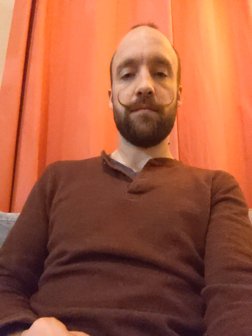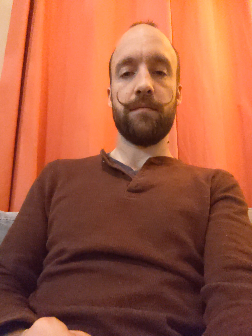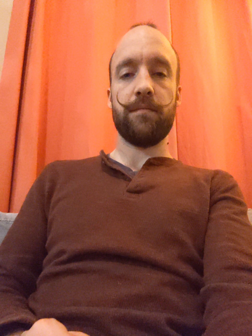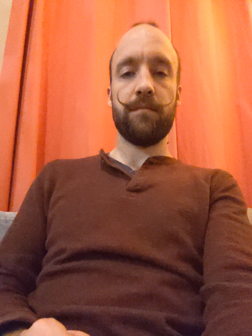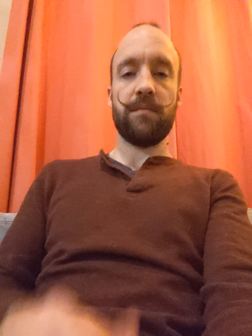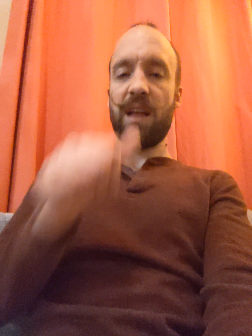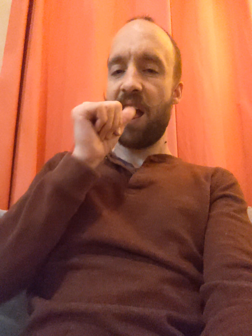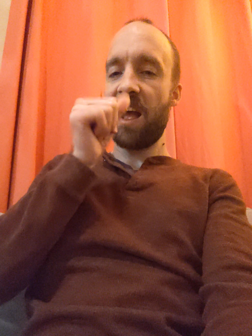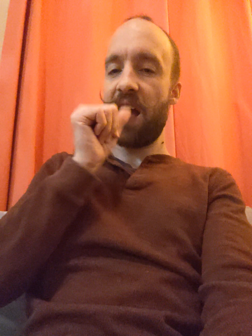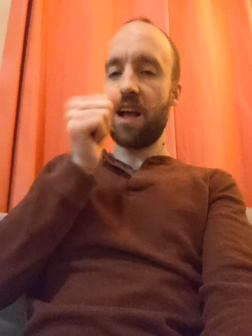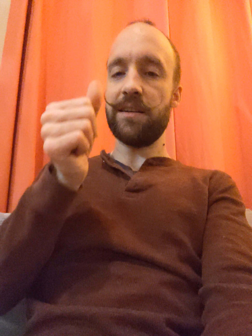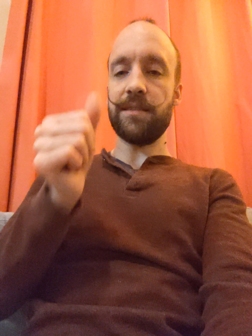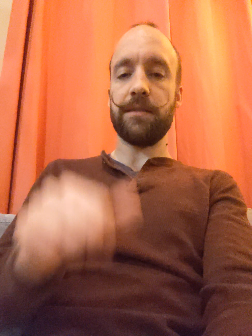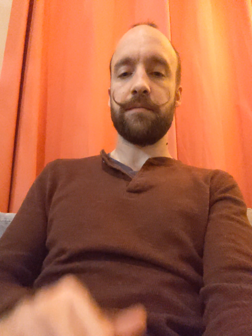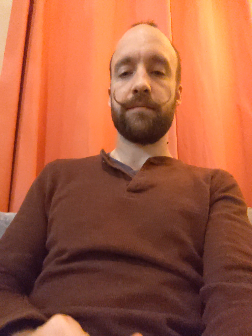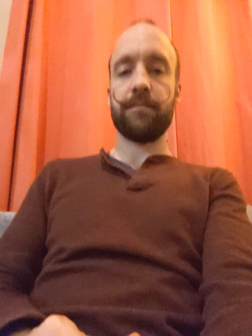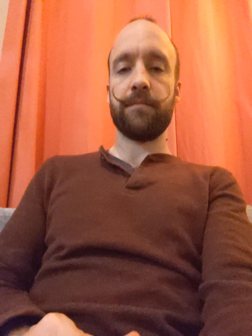nuts